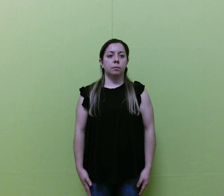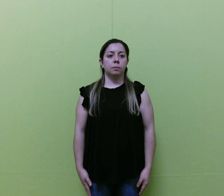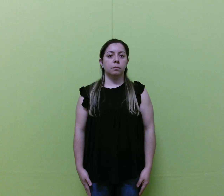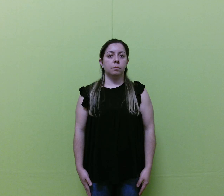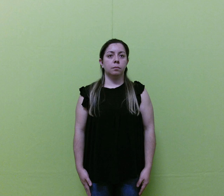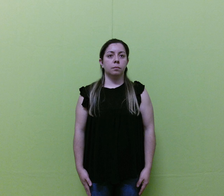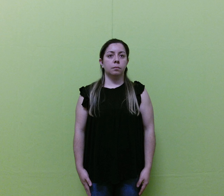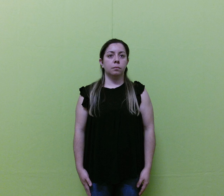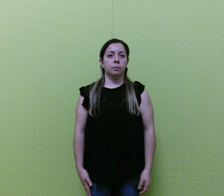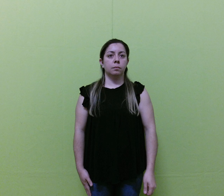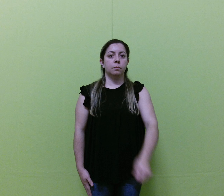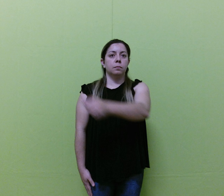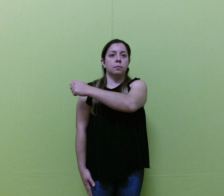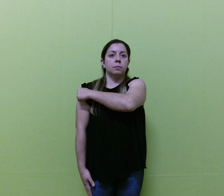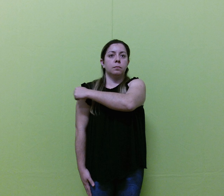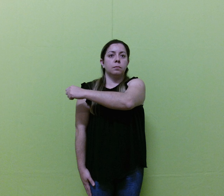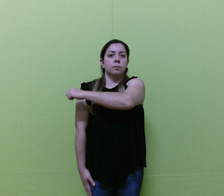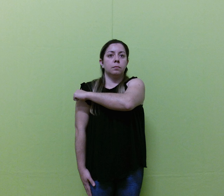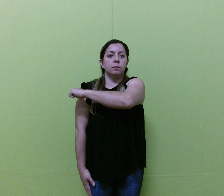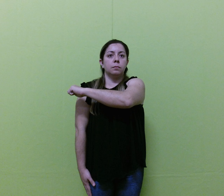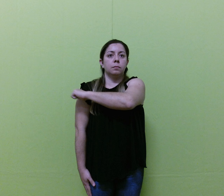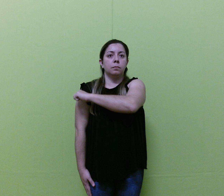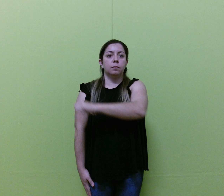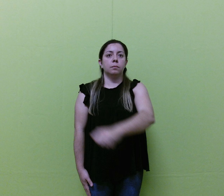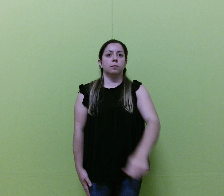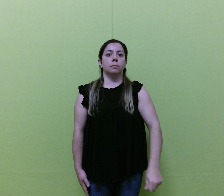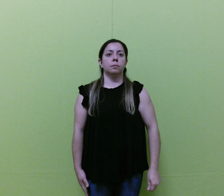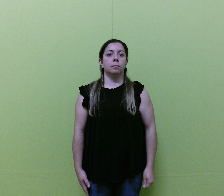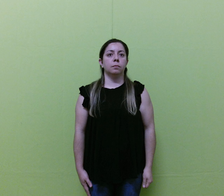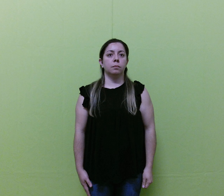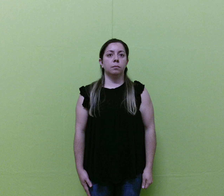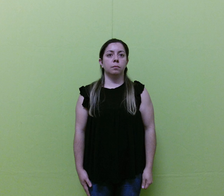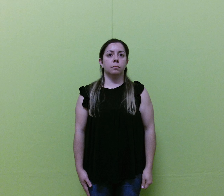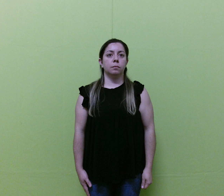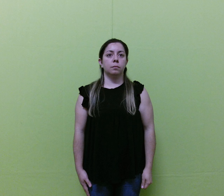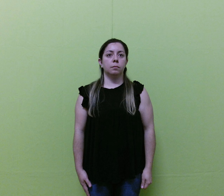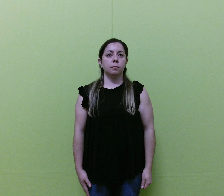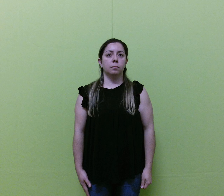aluno